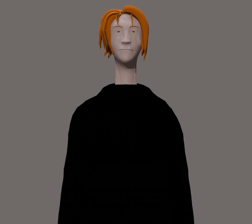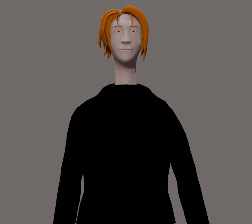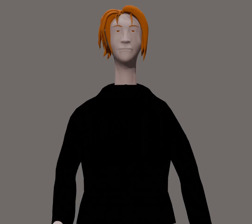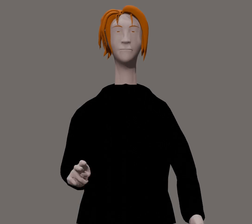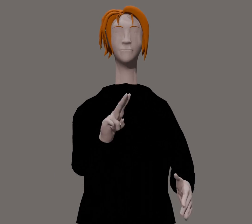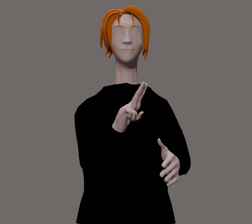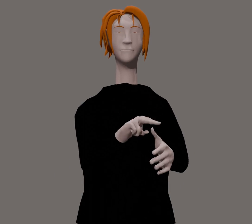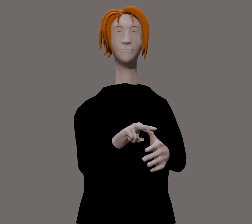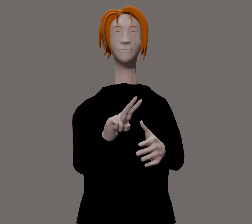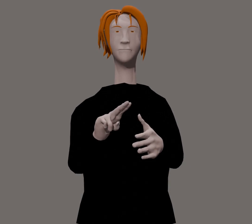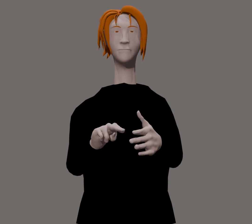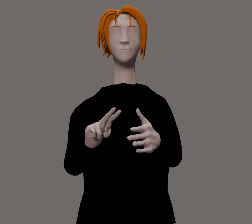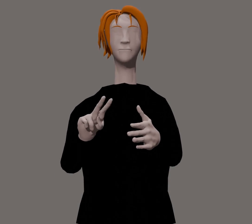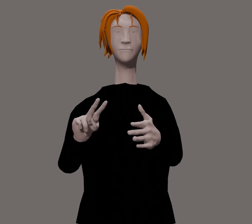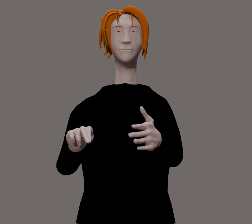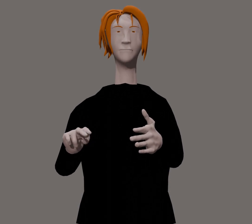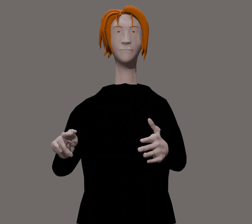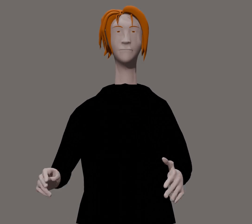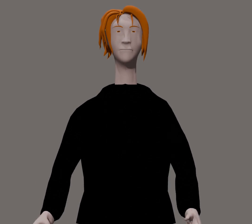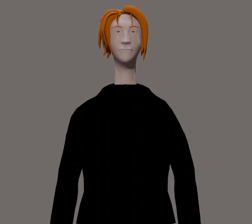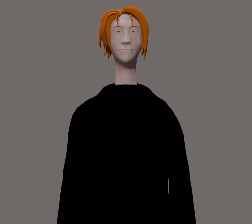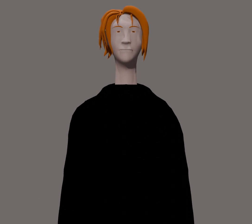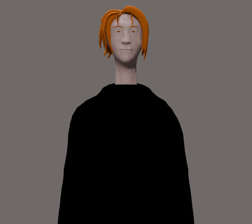Browse